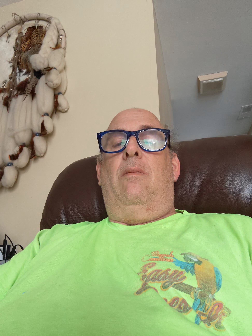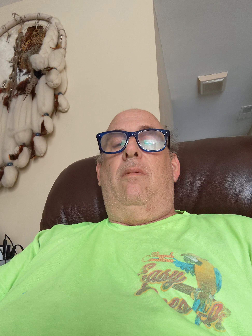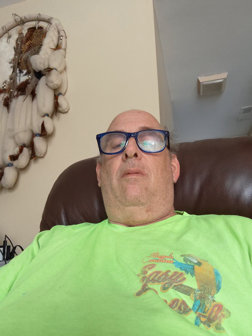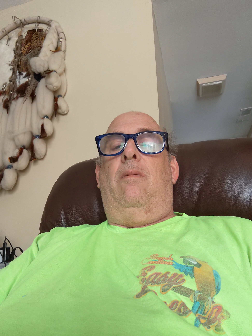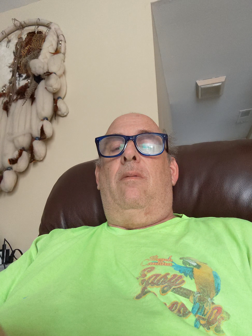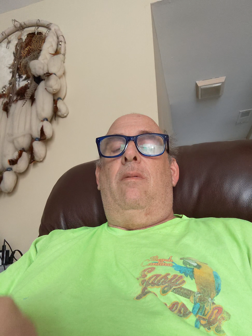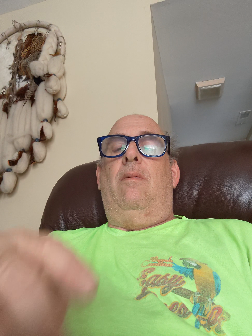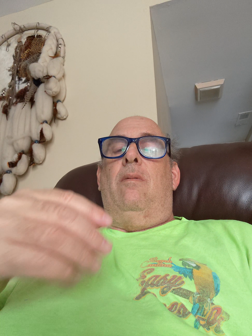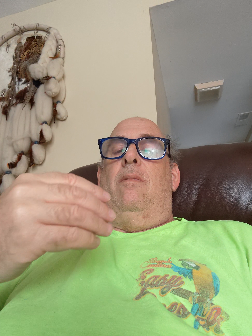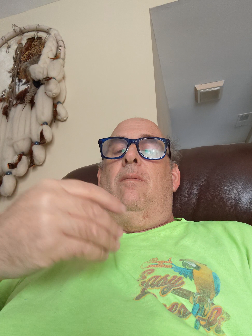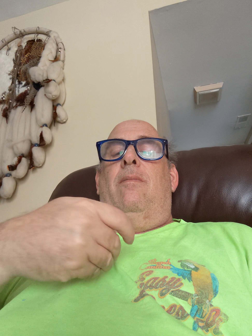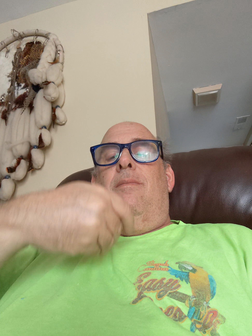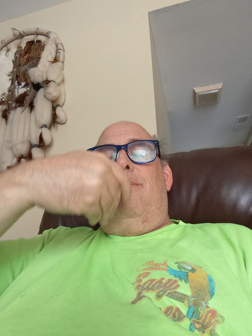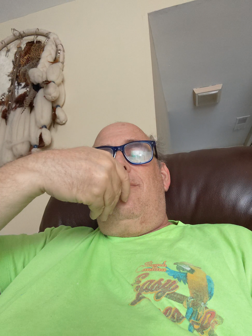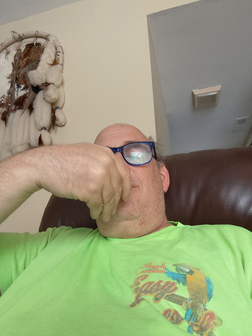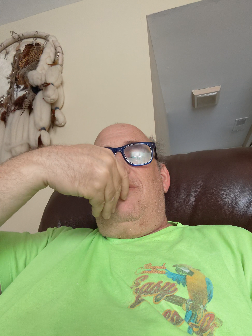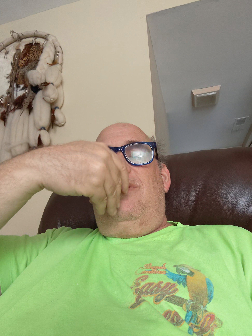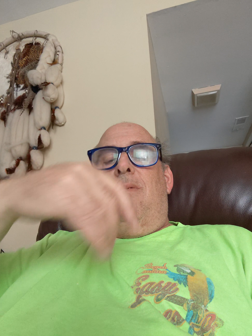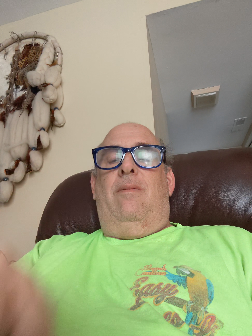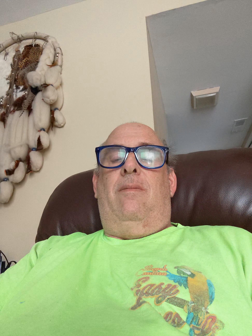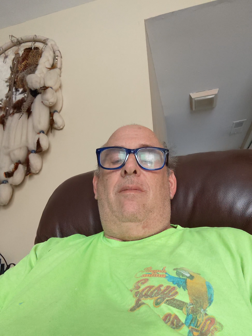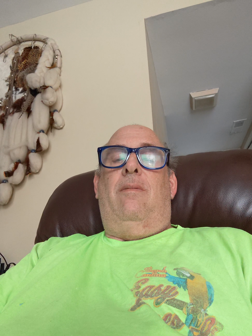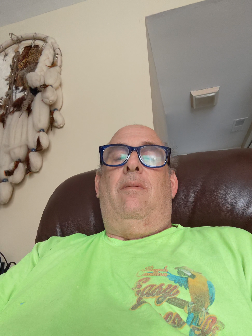pizza